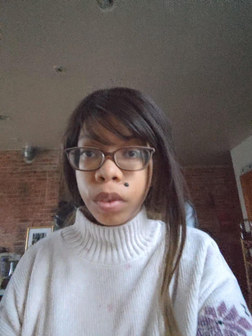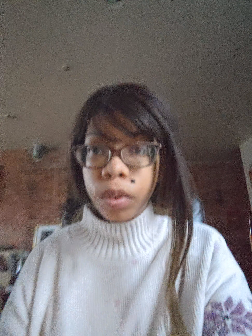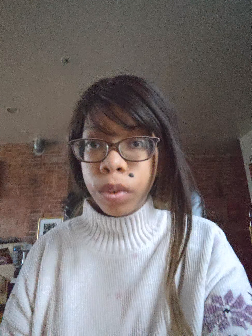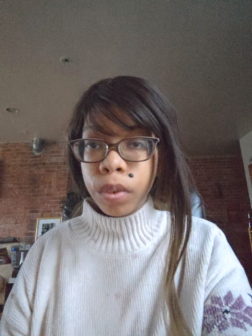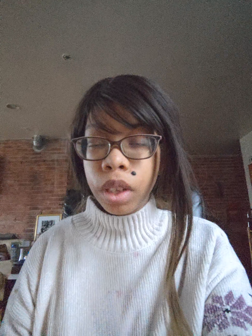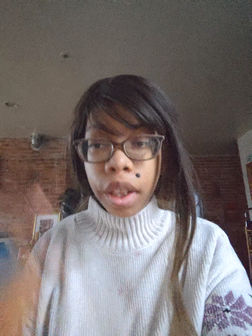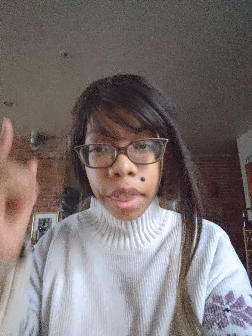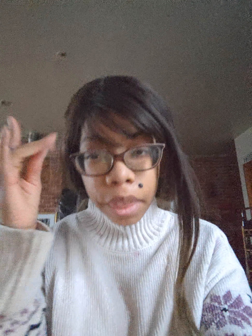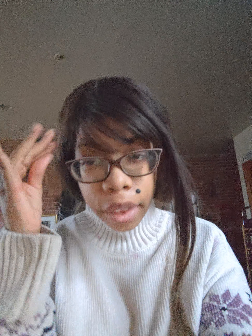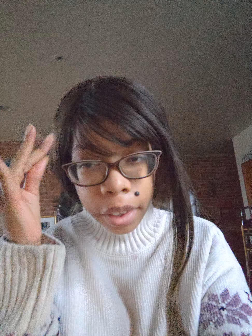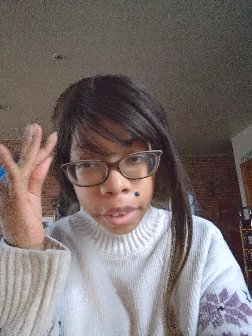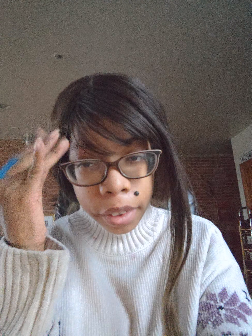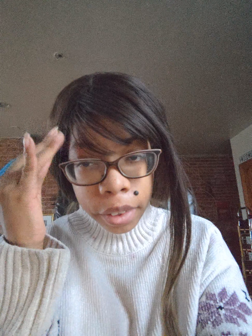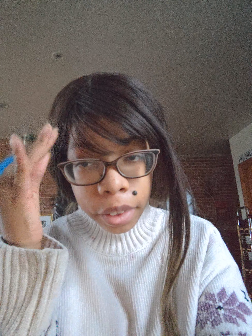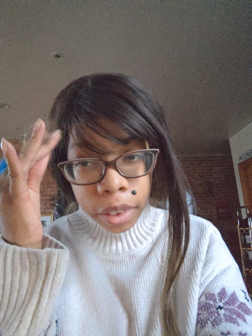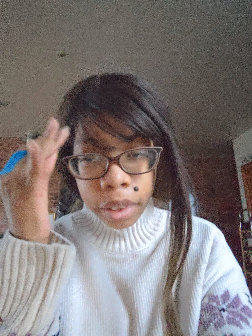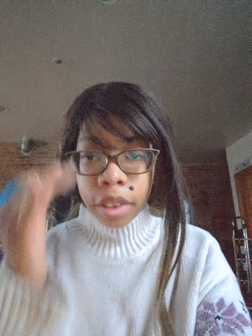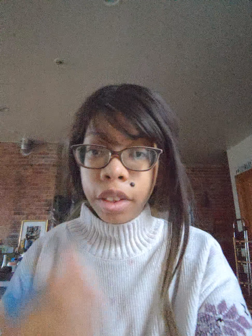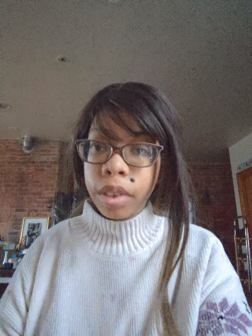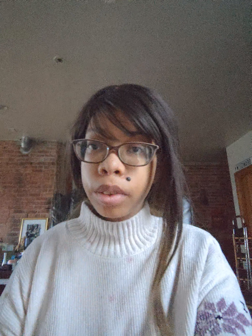think